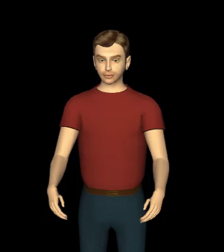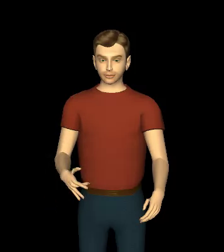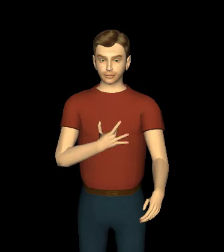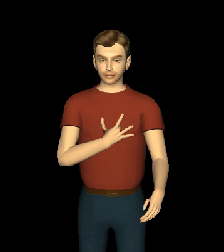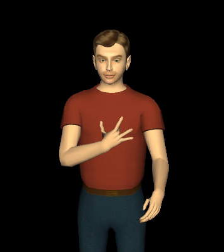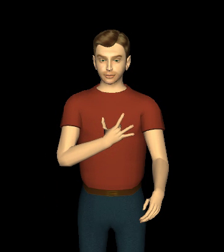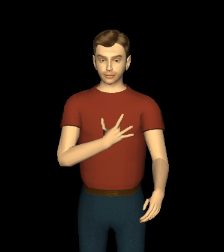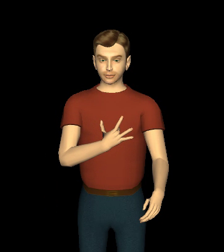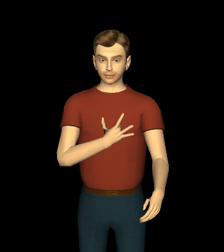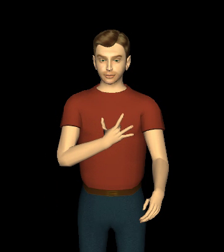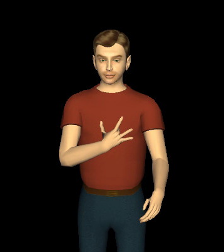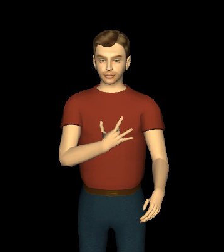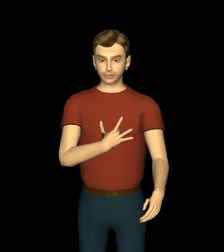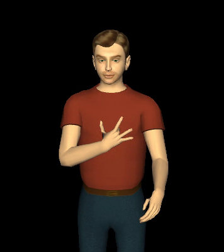قلب